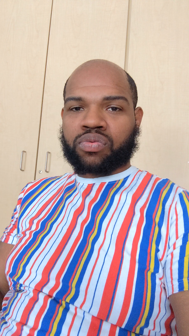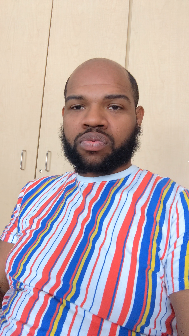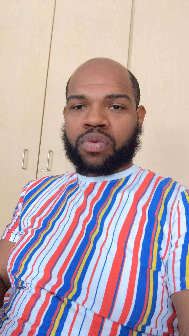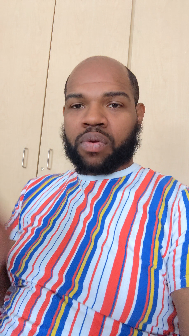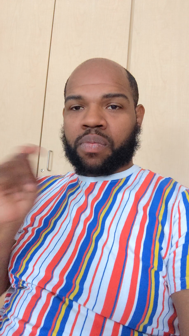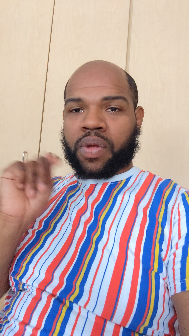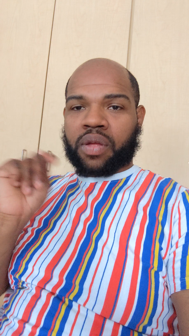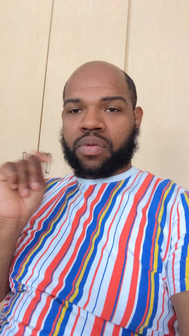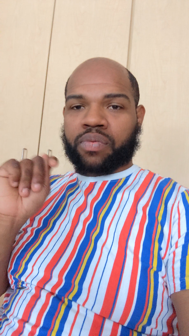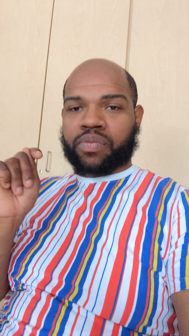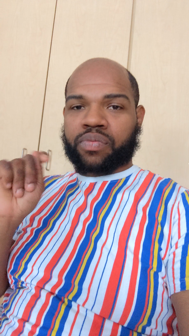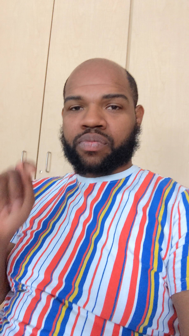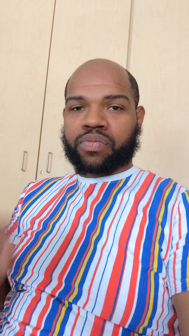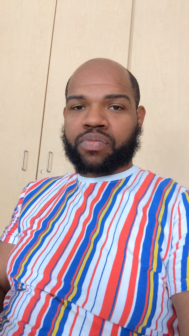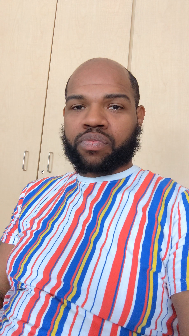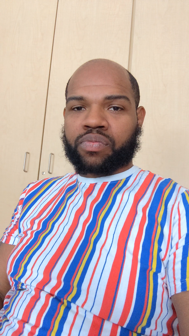bathroom